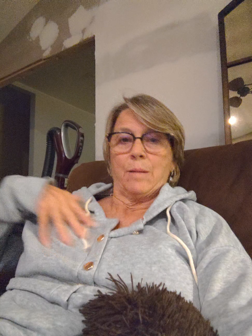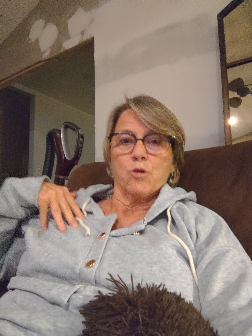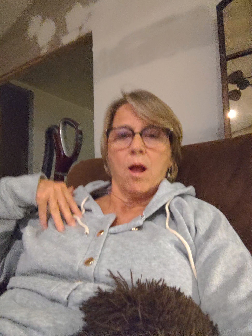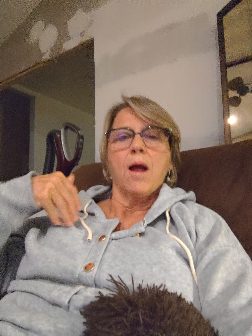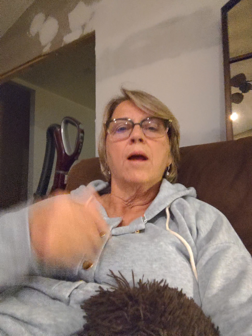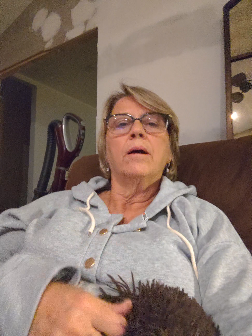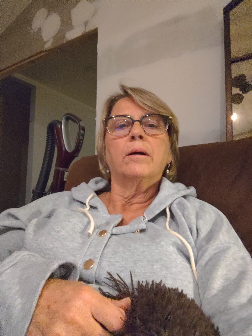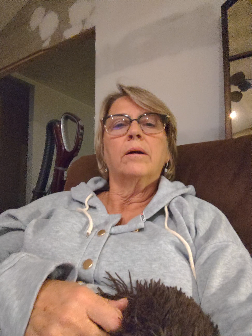zebra